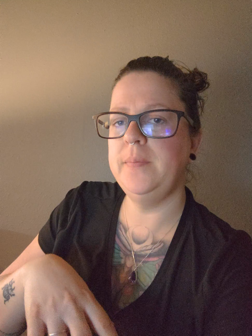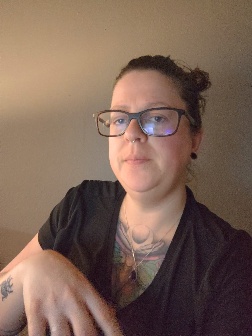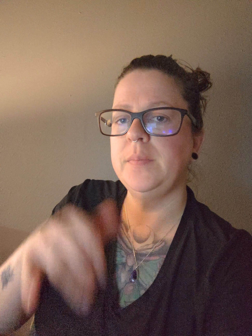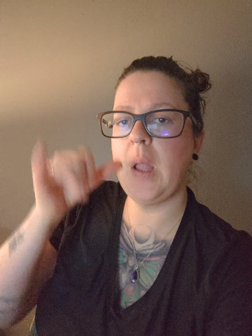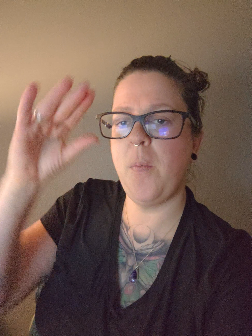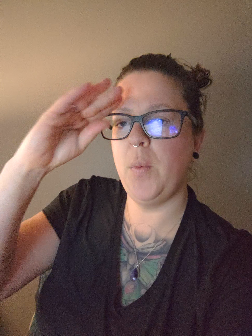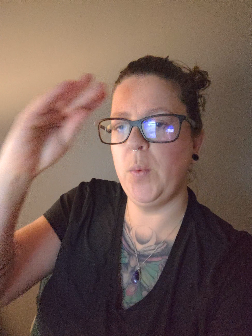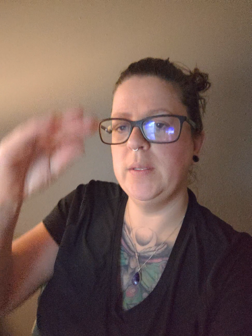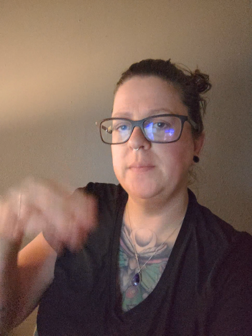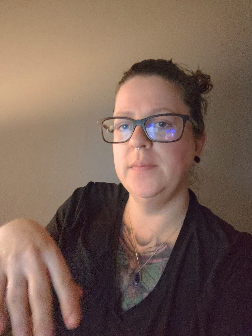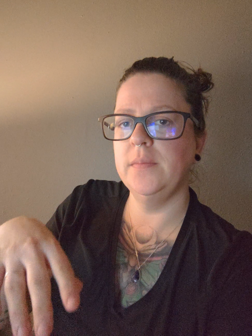cowboy